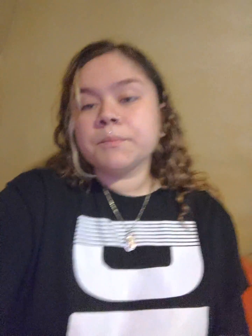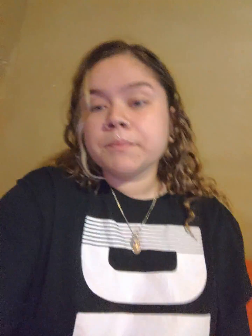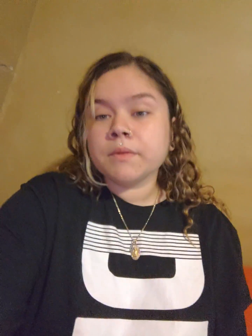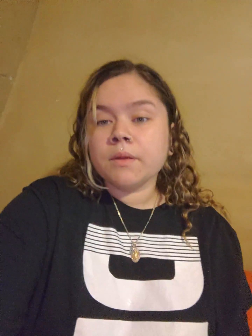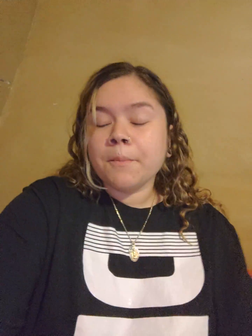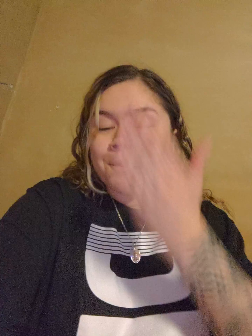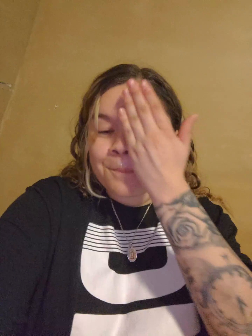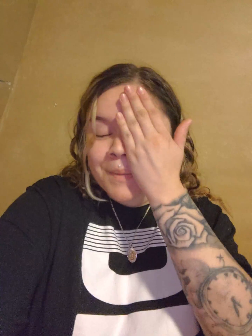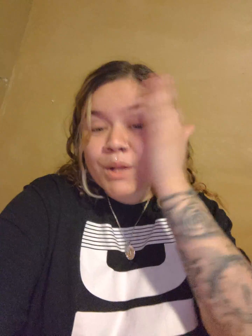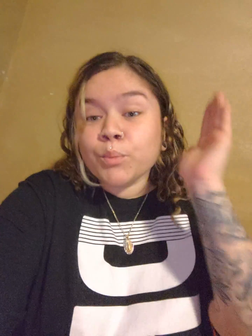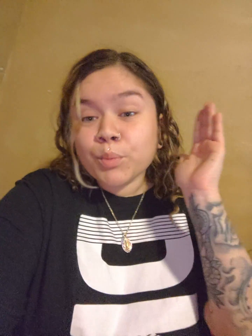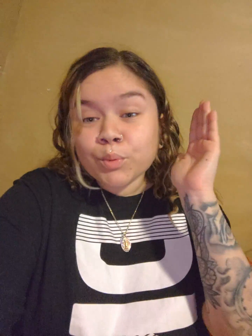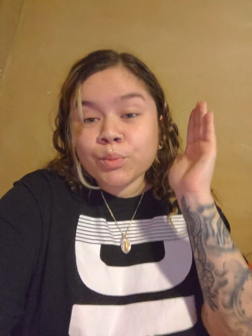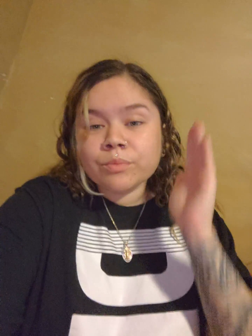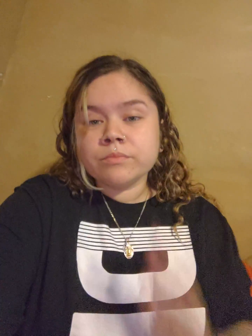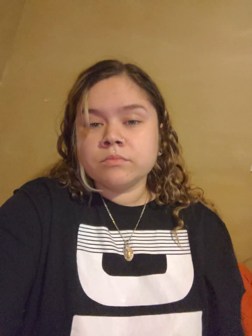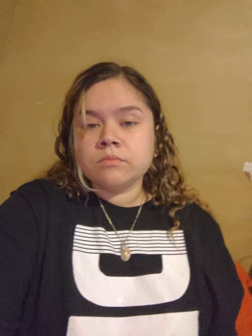peekaboo